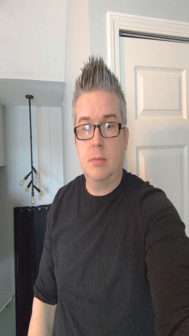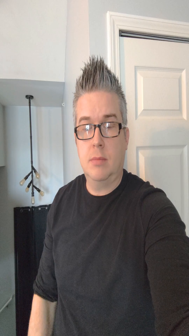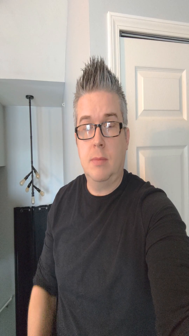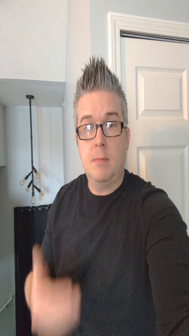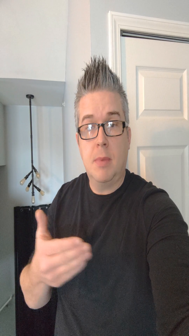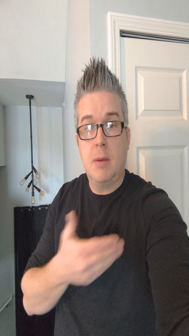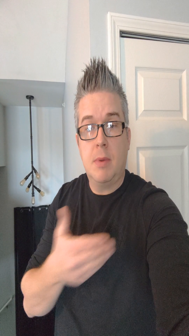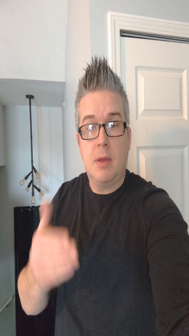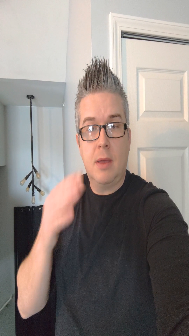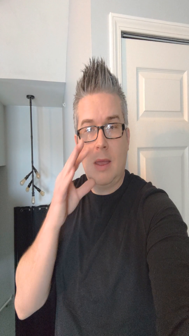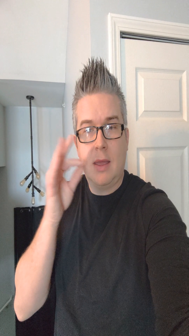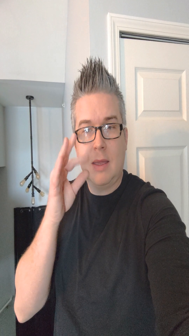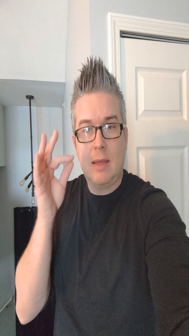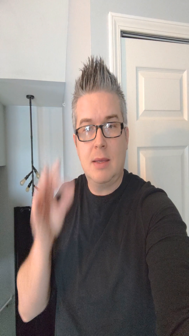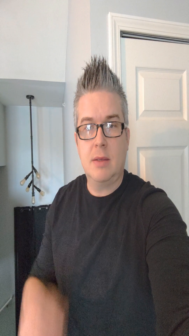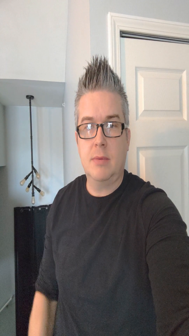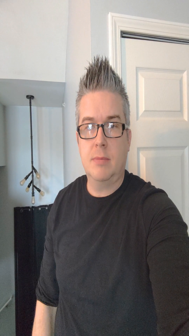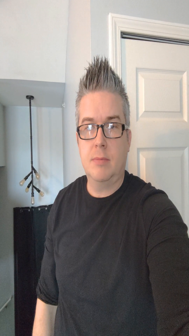kitty